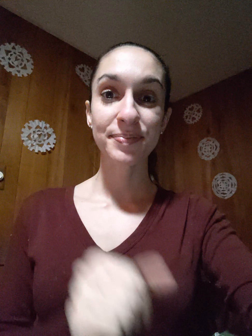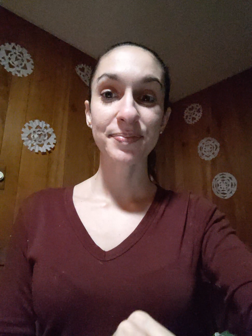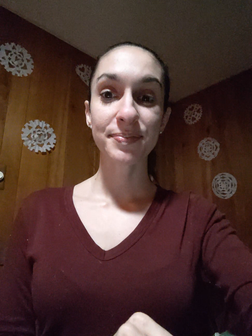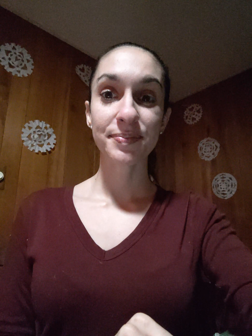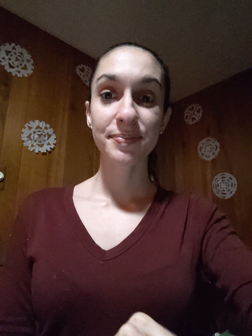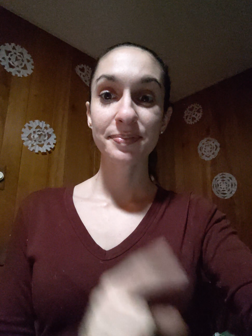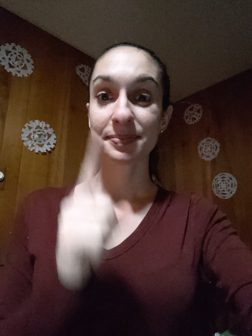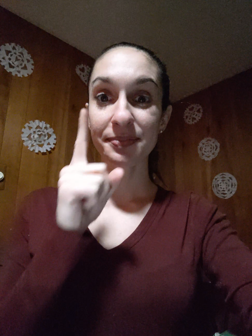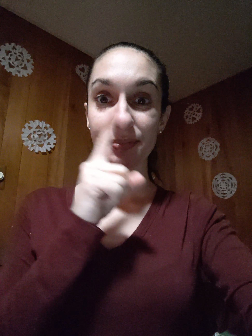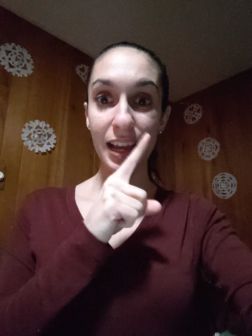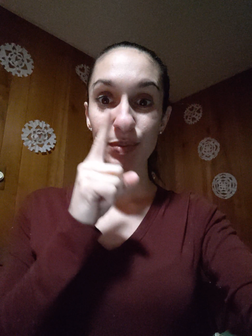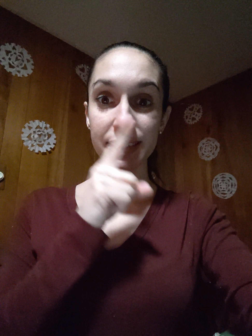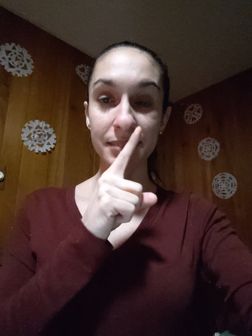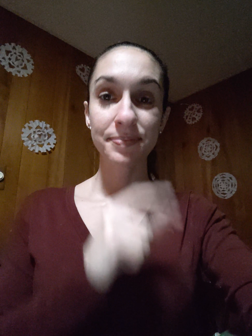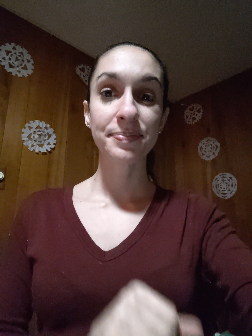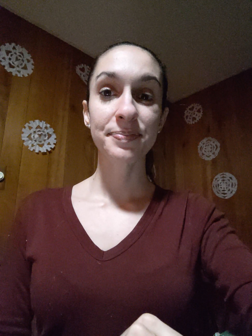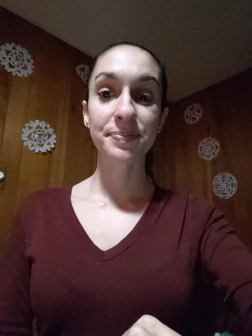mouse